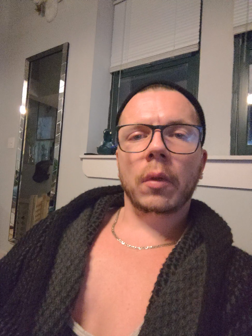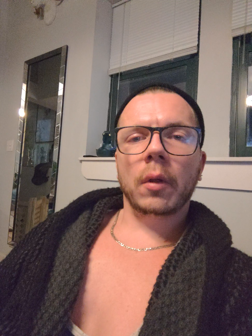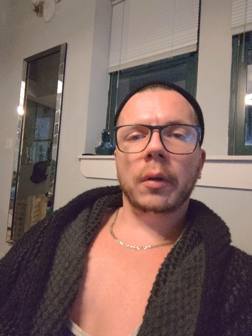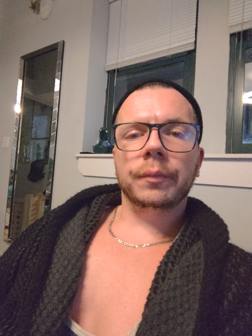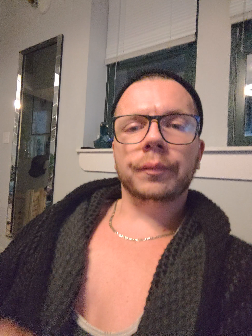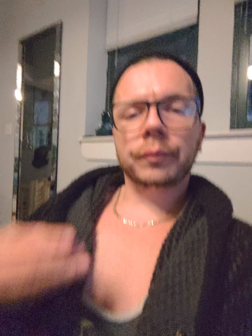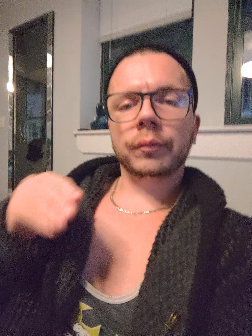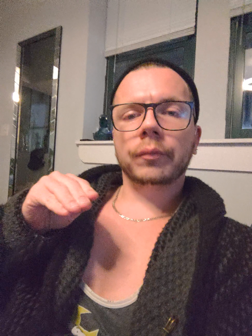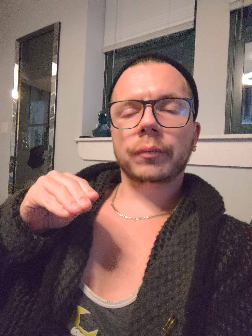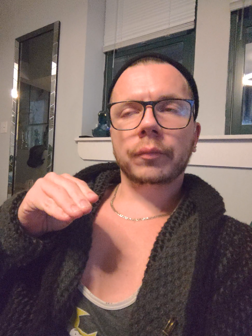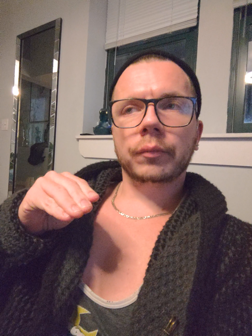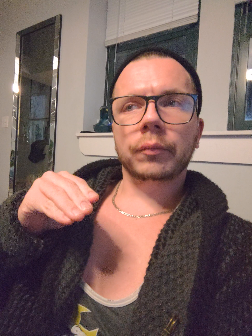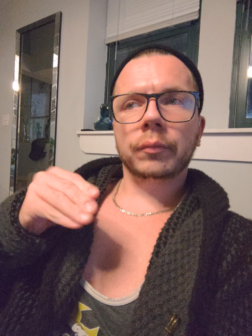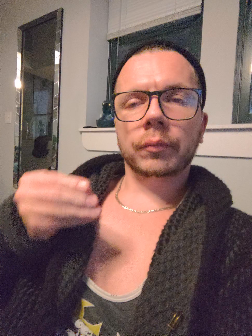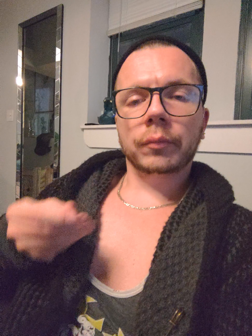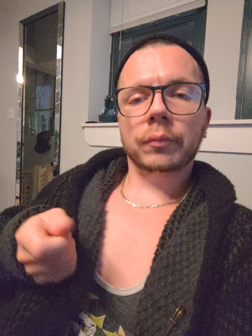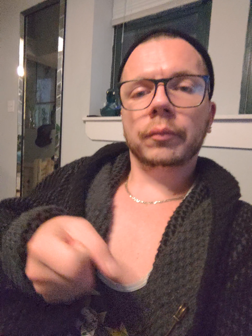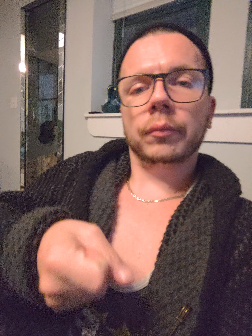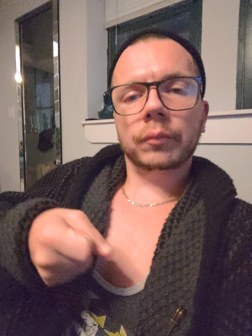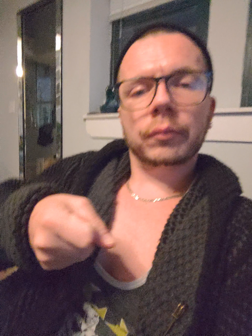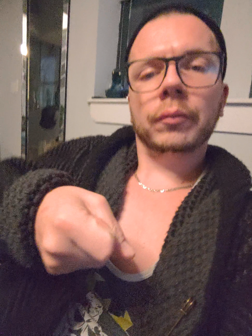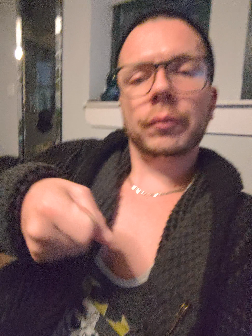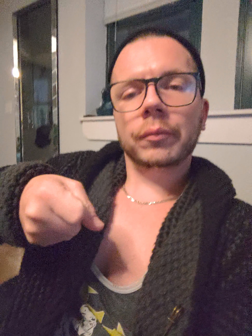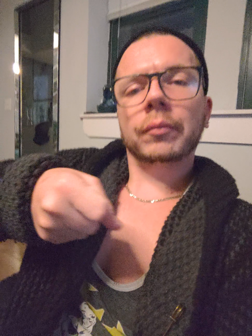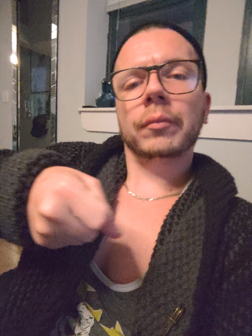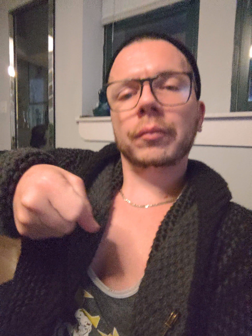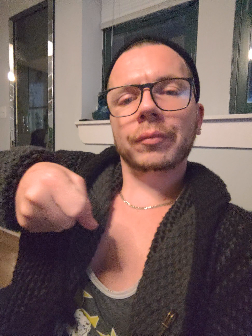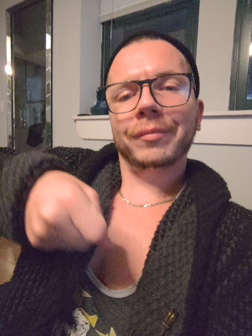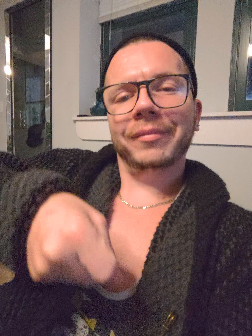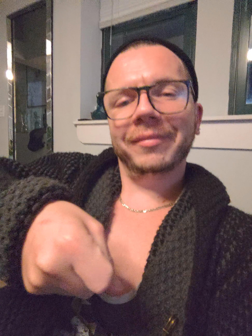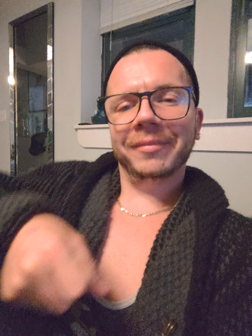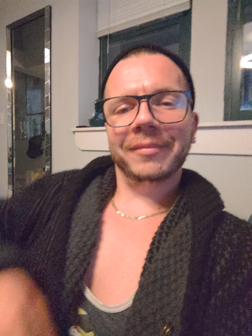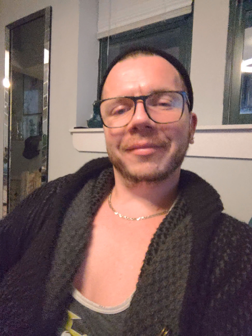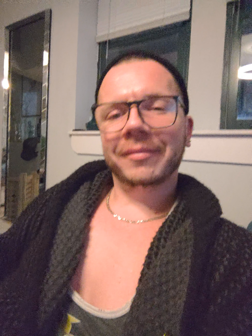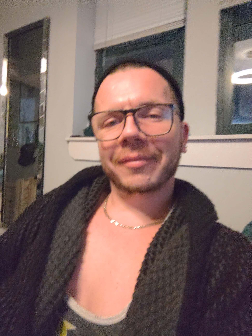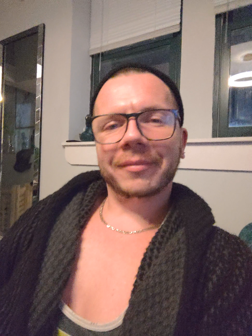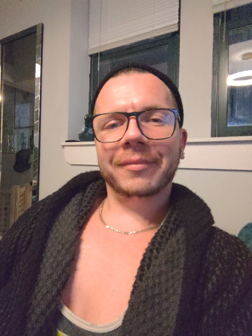vacuum